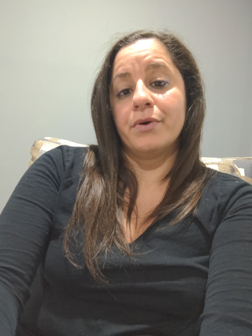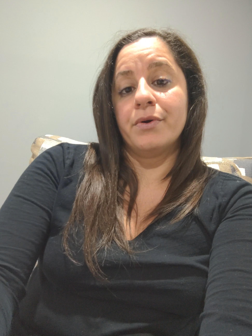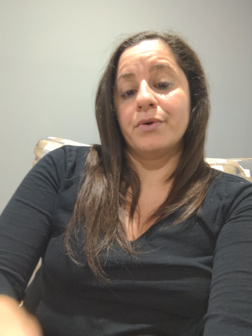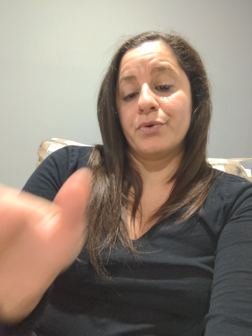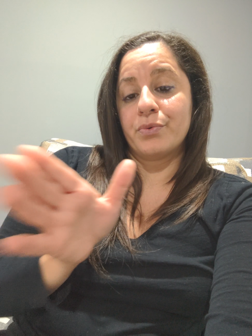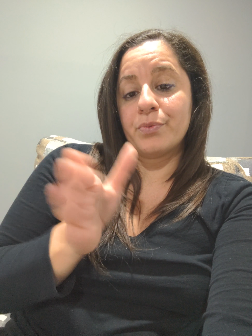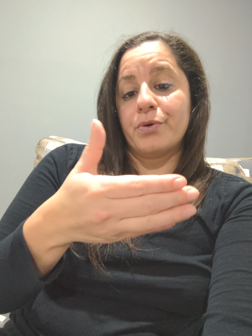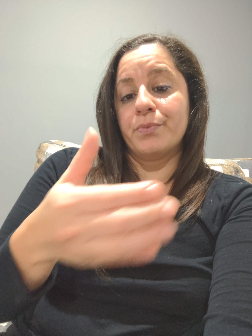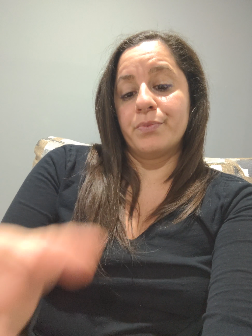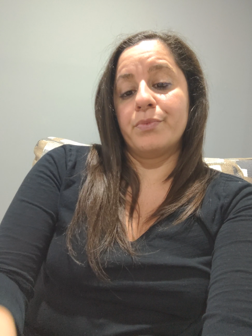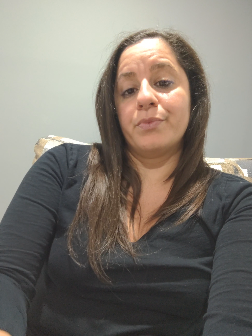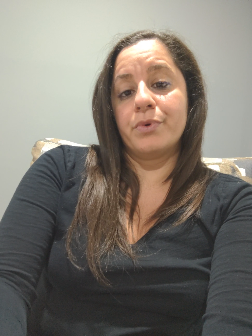room